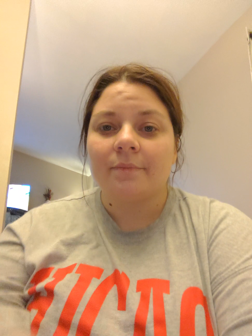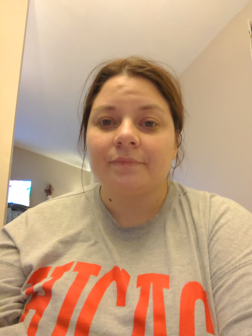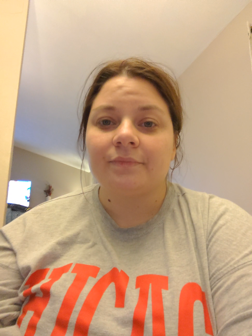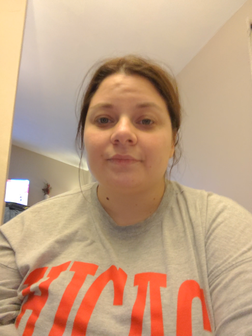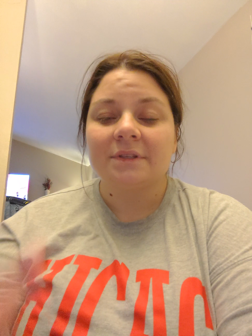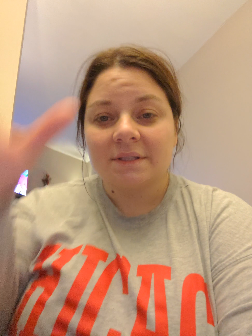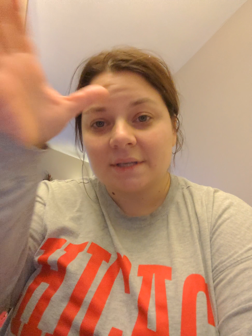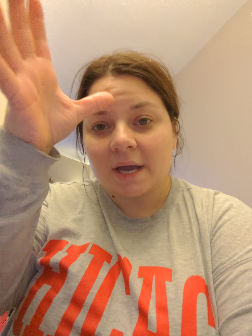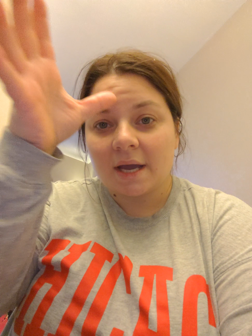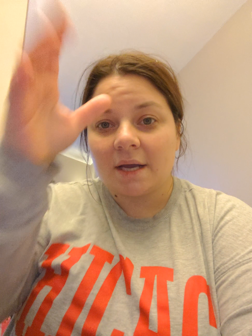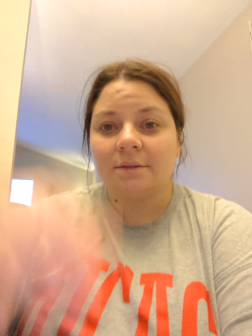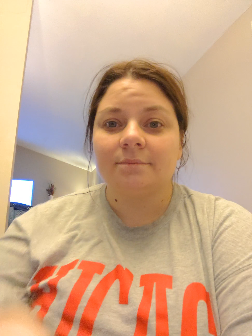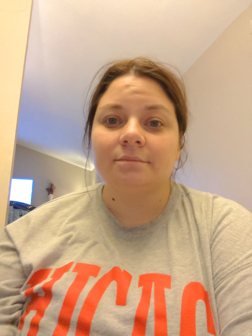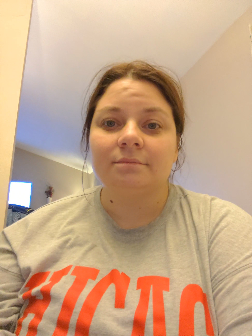dad